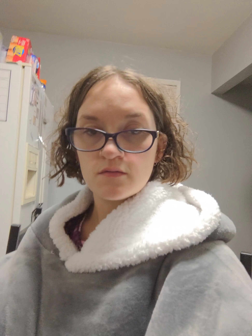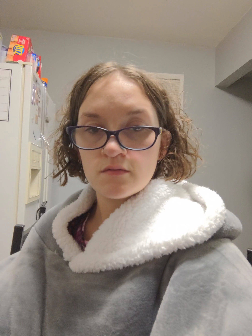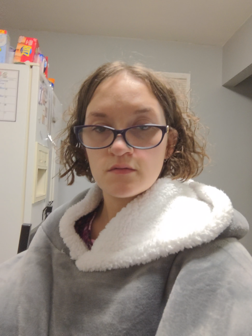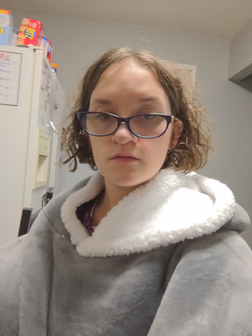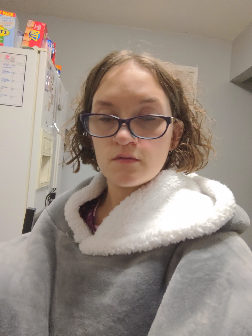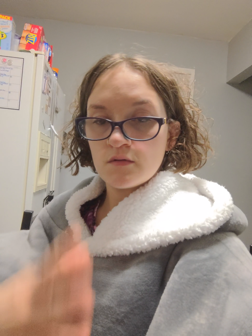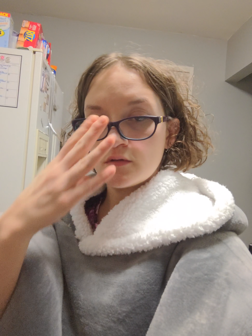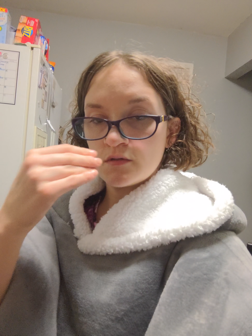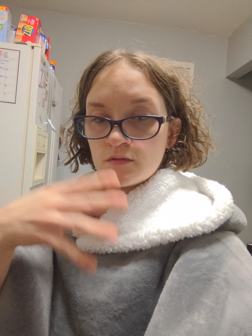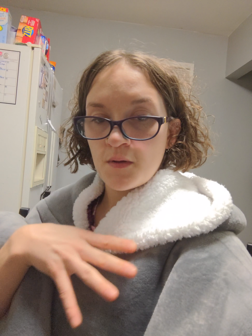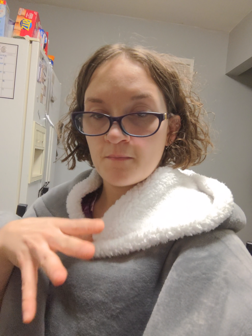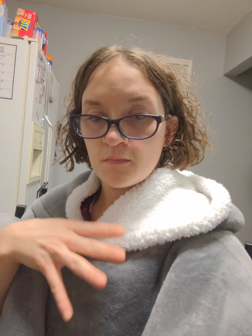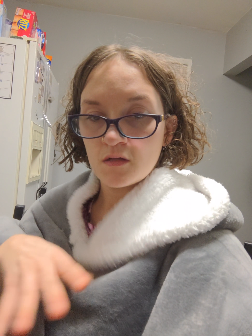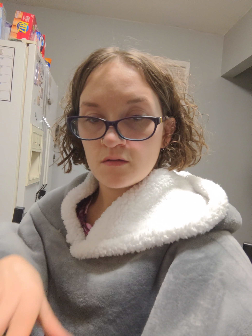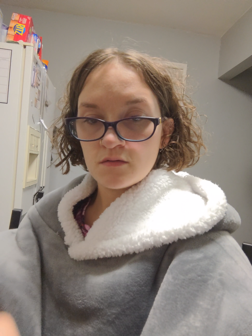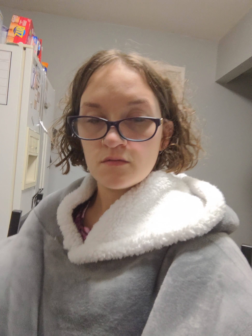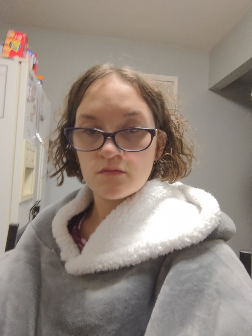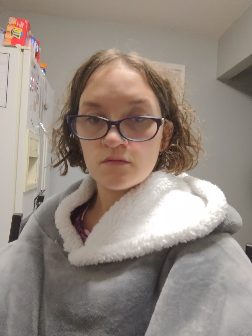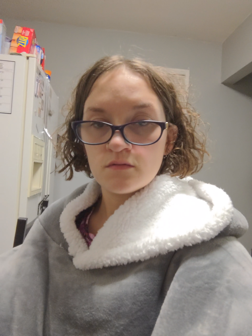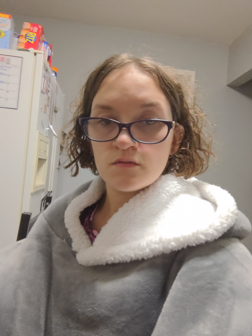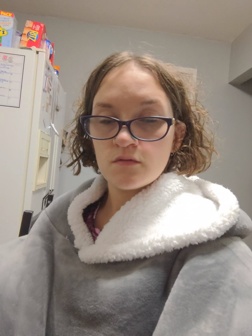pajamas